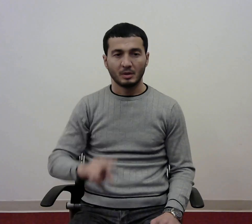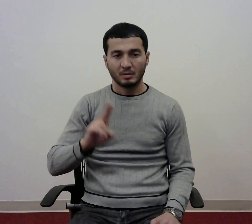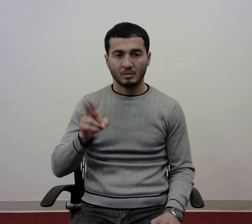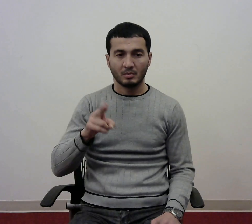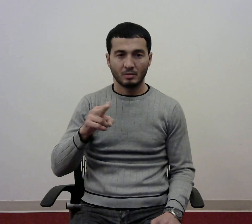D